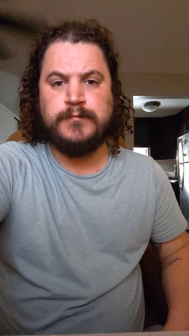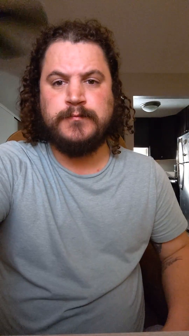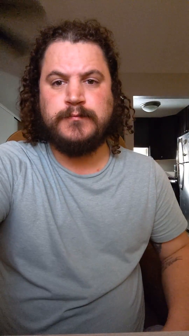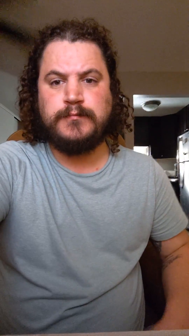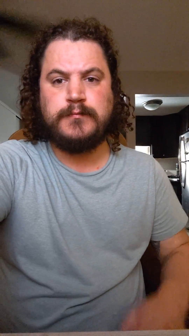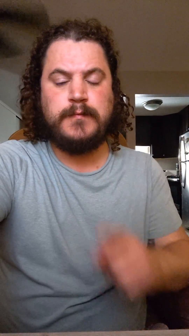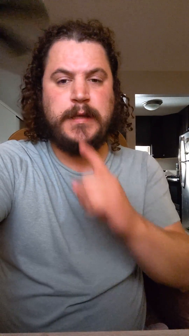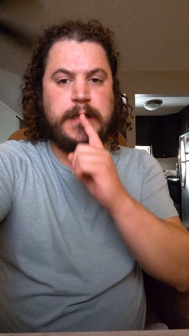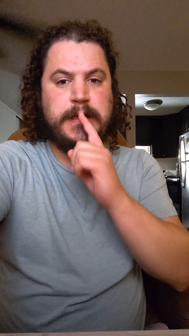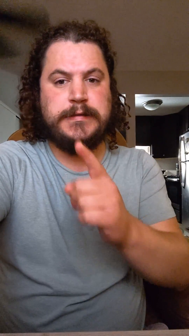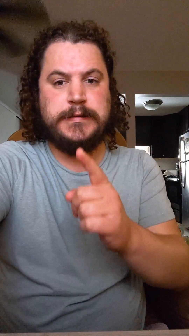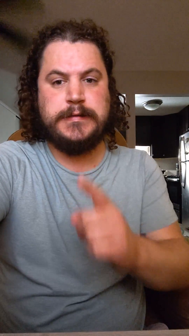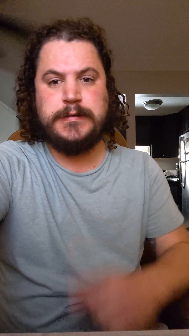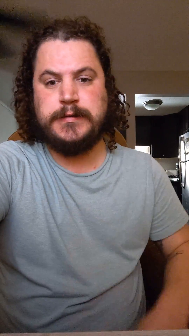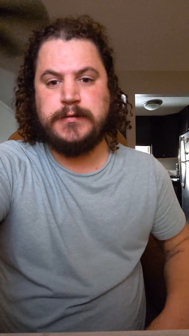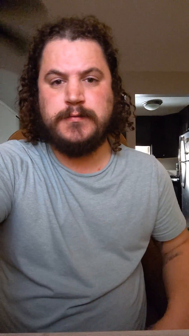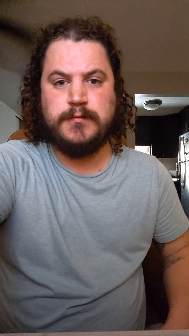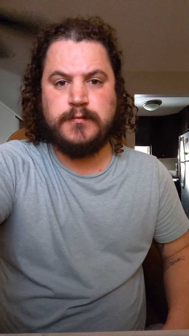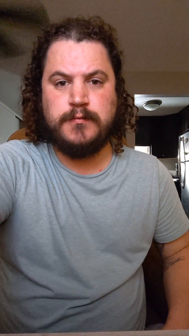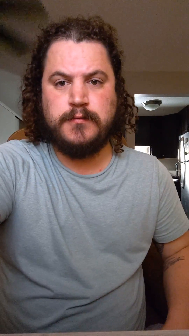is